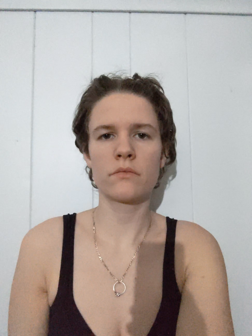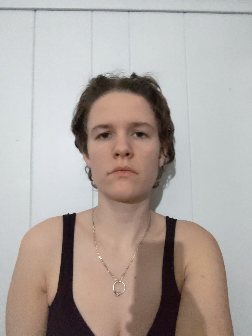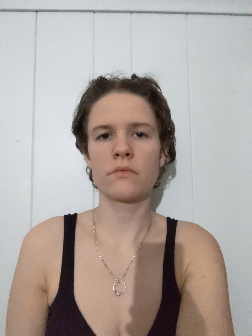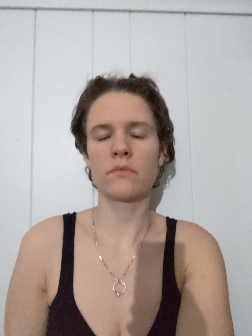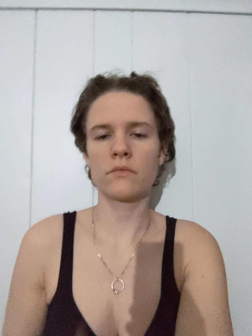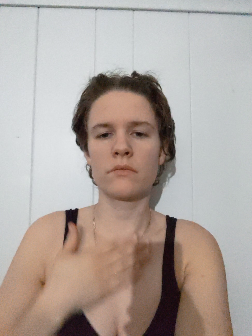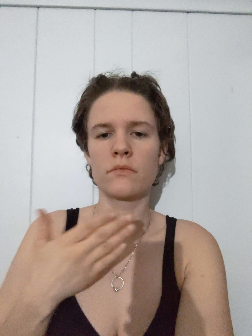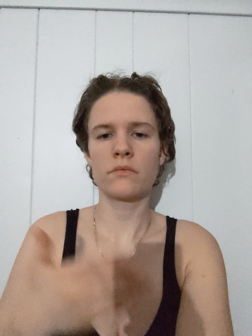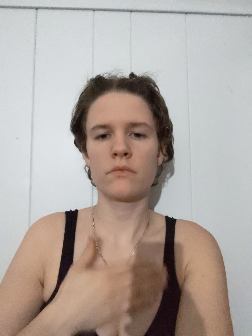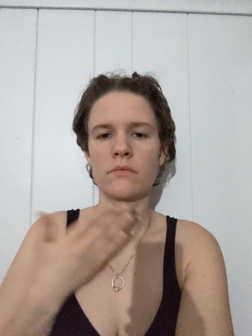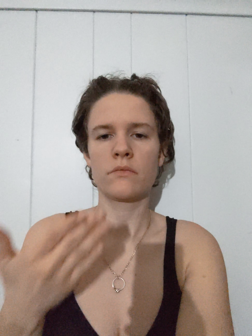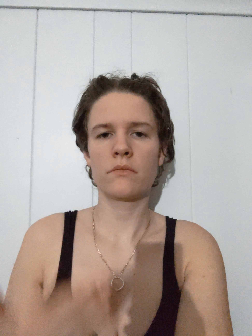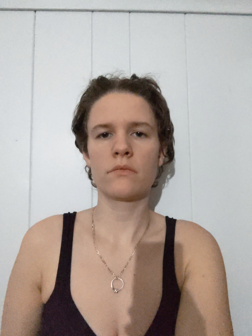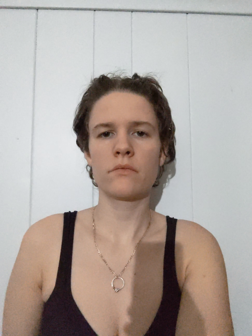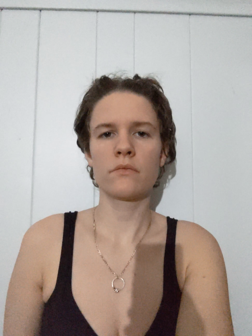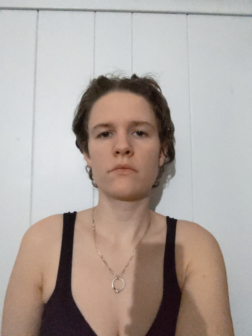happy